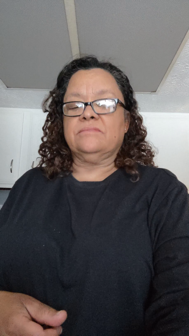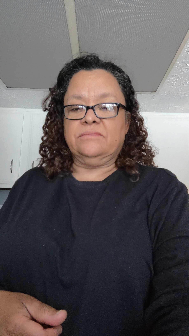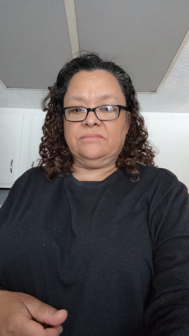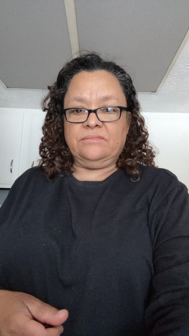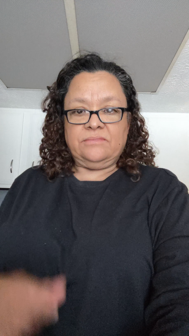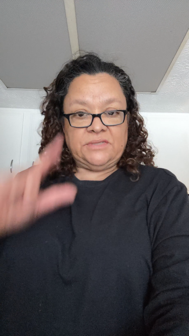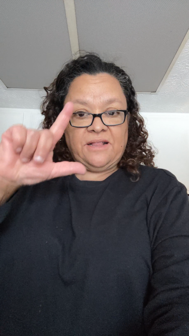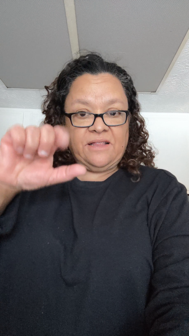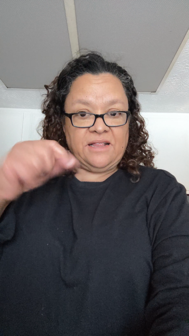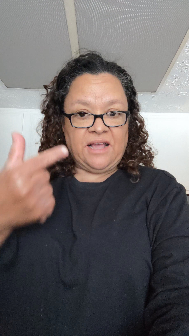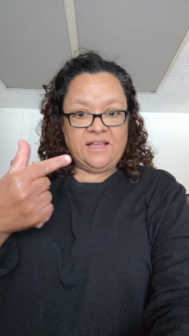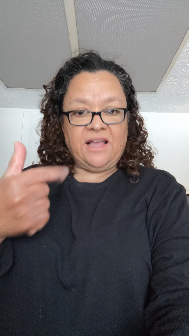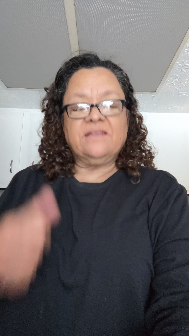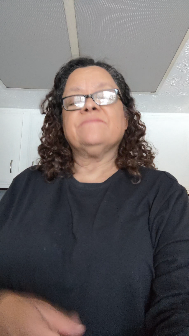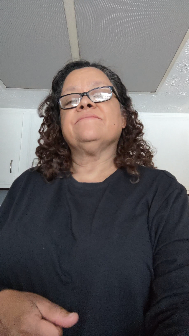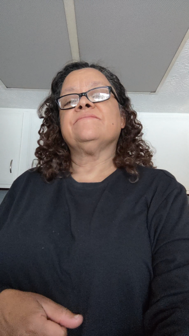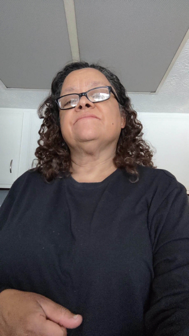leg